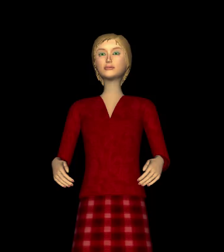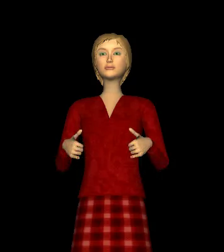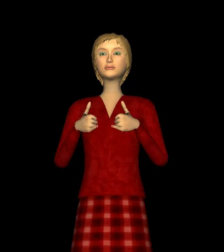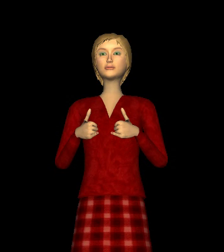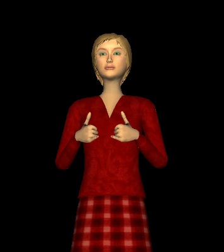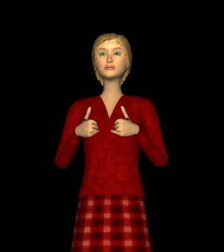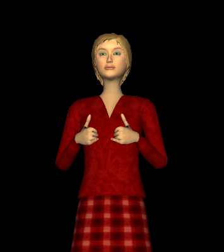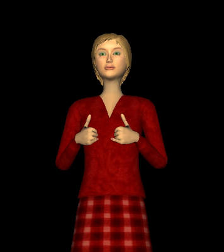هنا